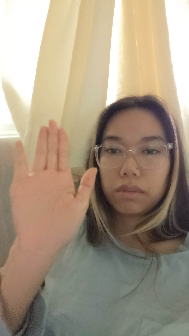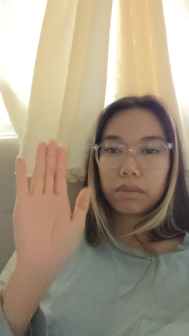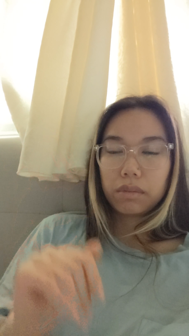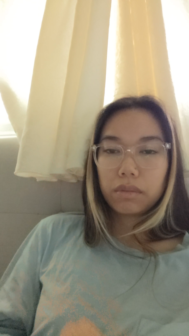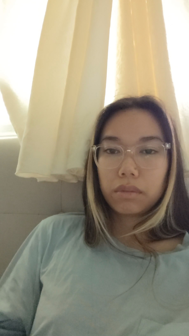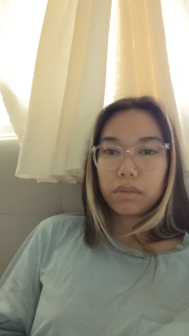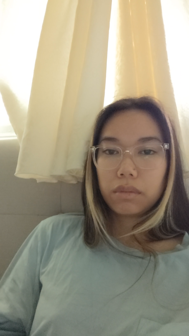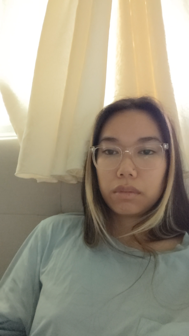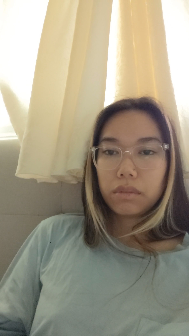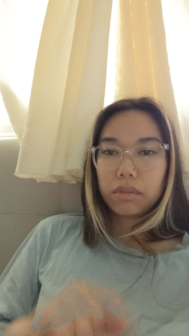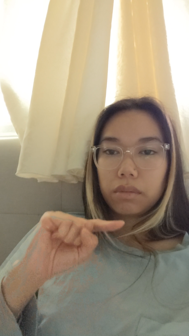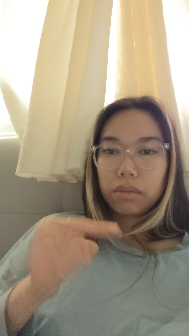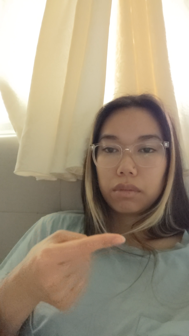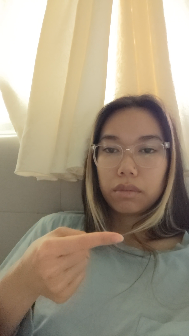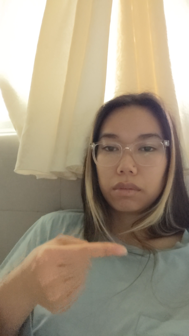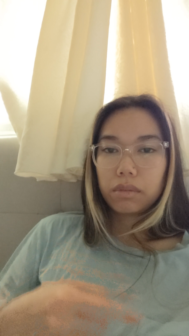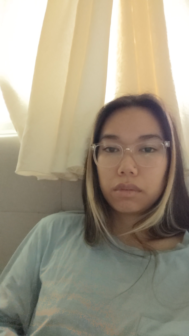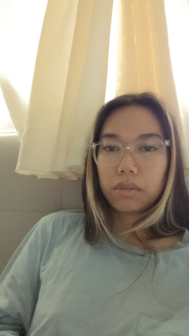hurt